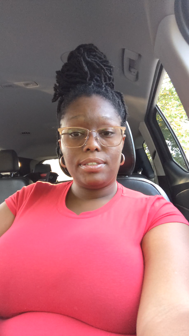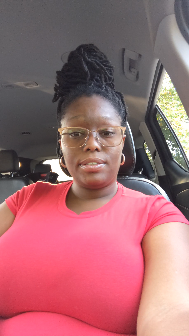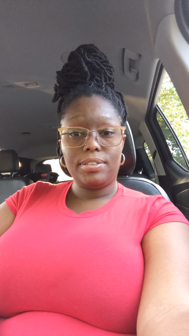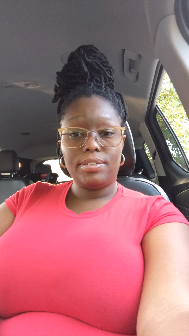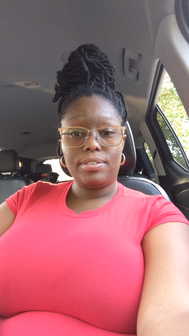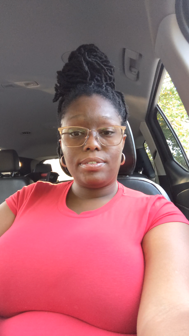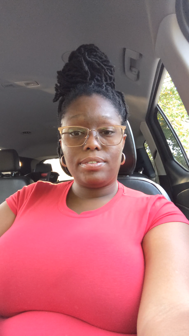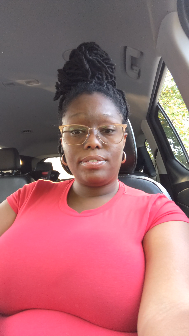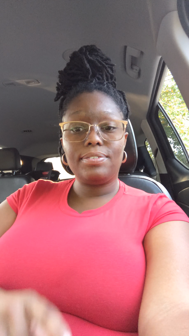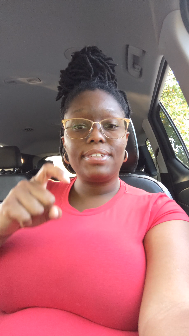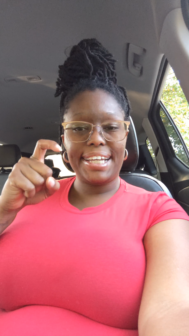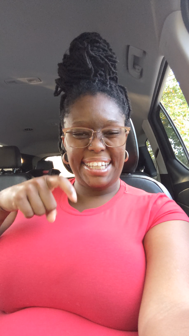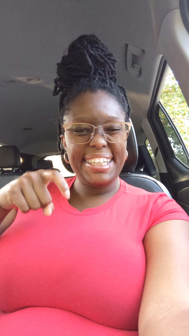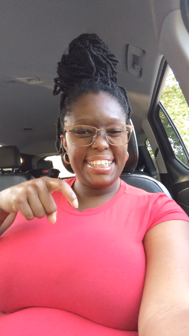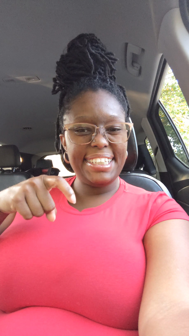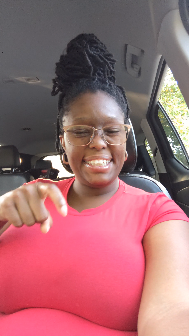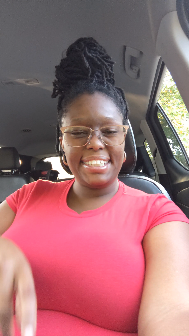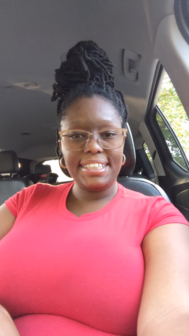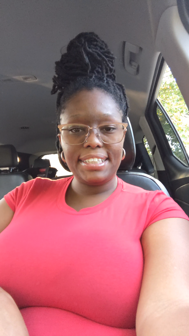need